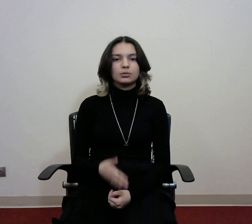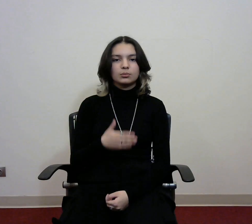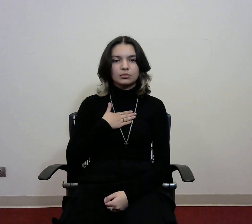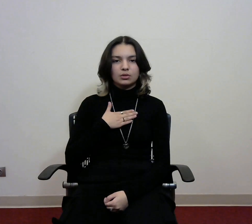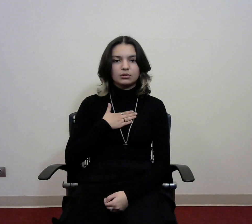mən